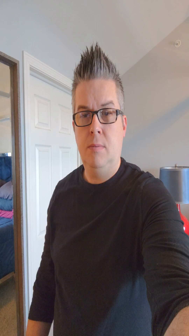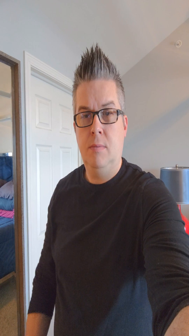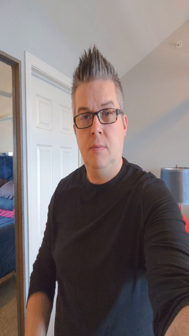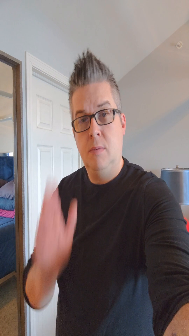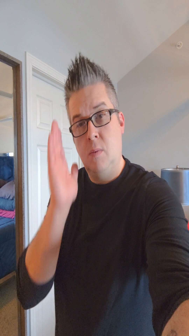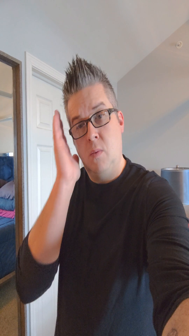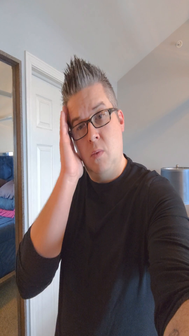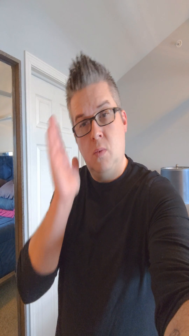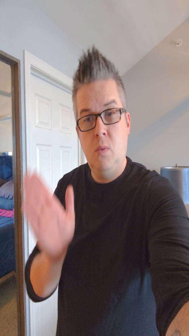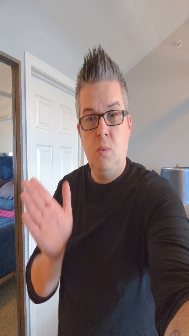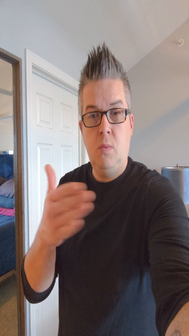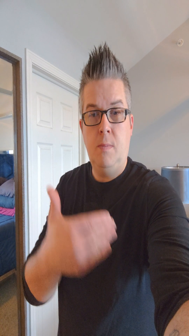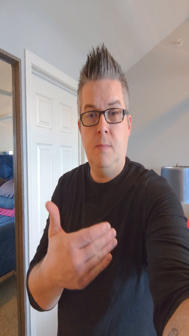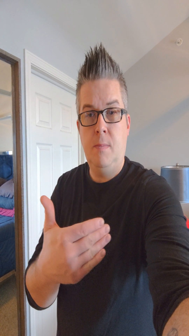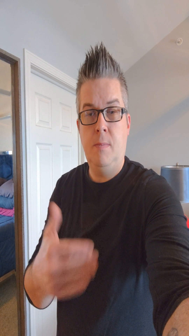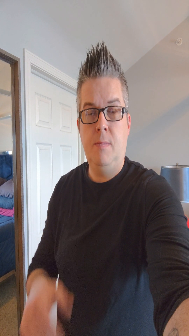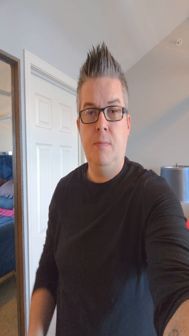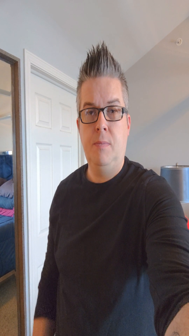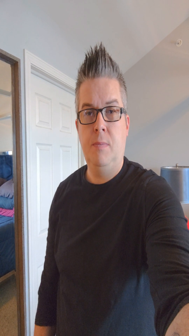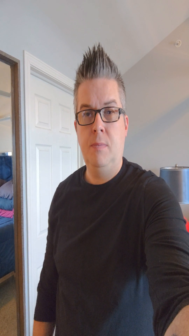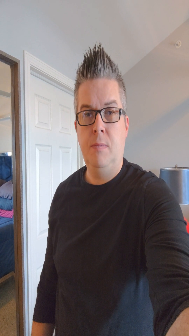bedroom